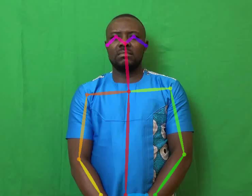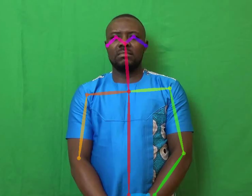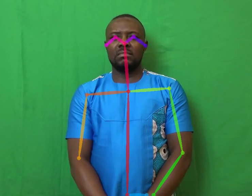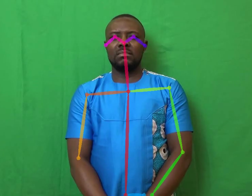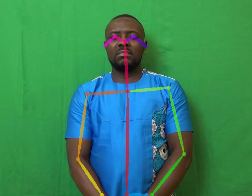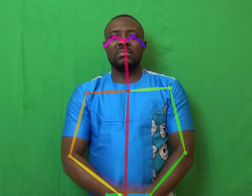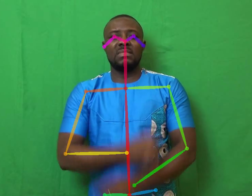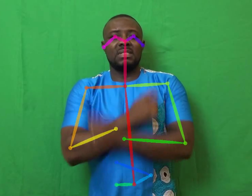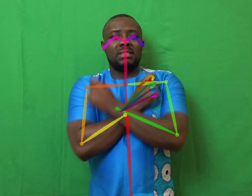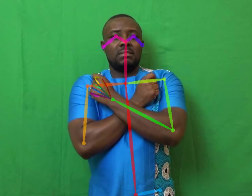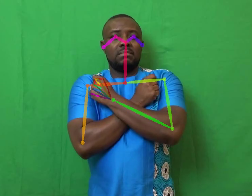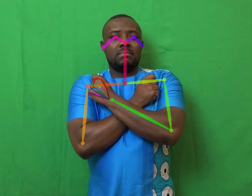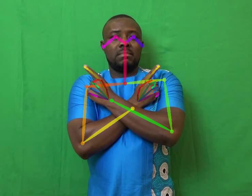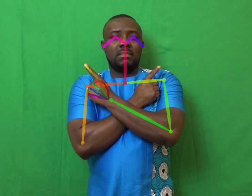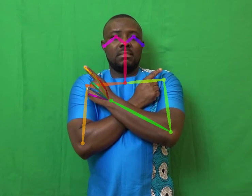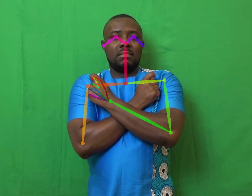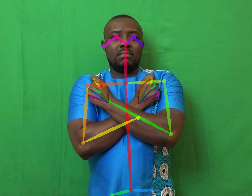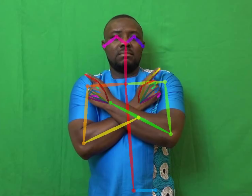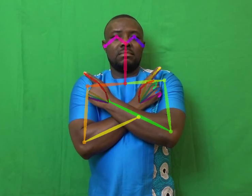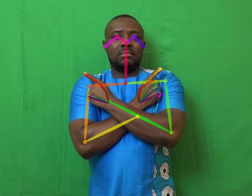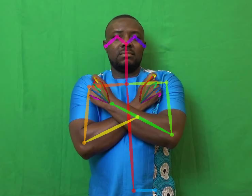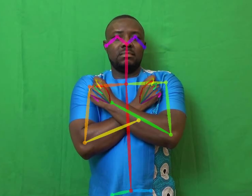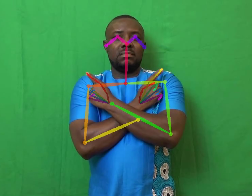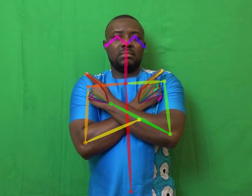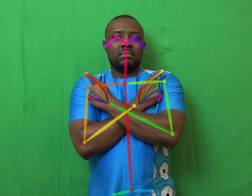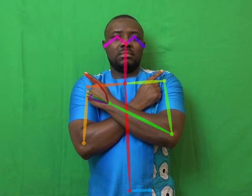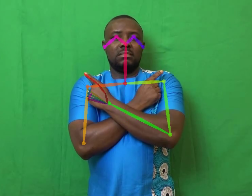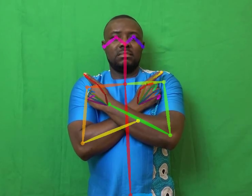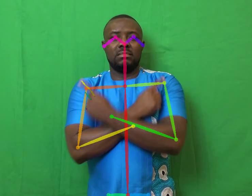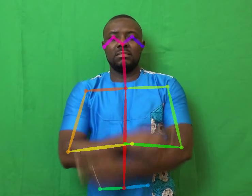bat